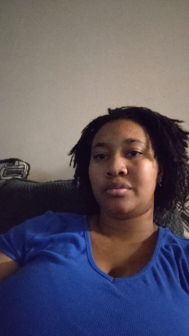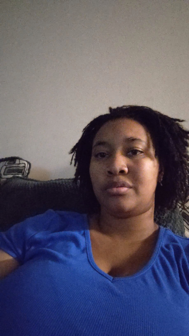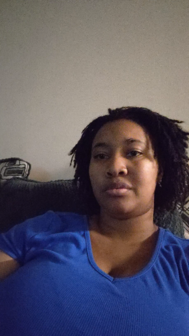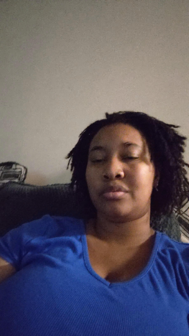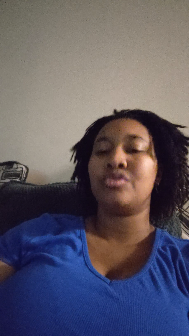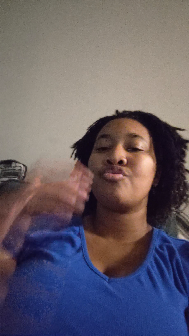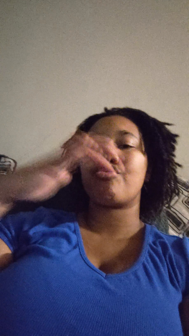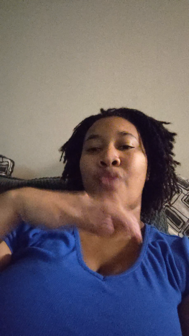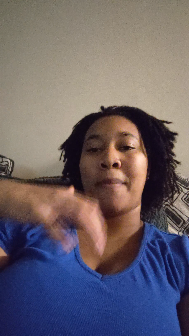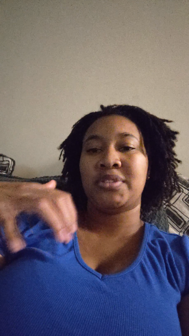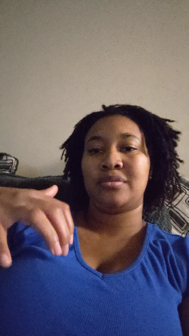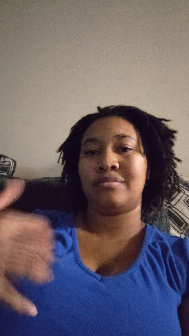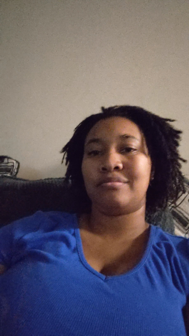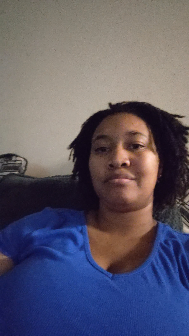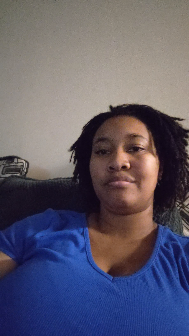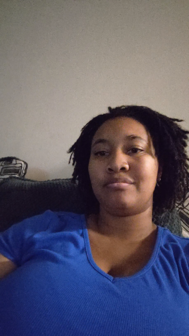grapes